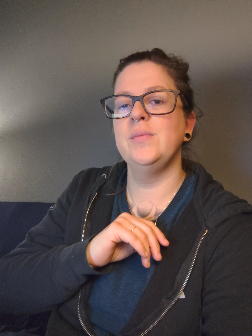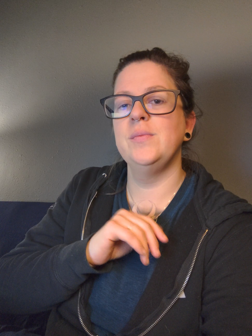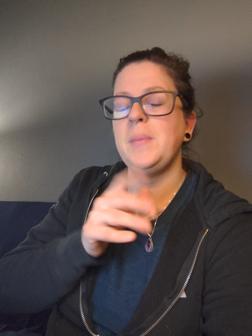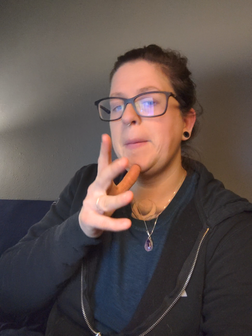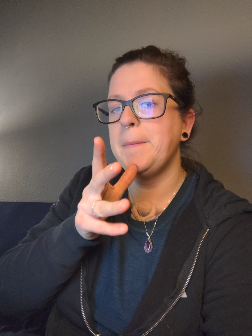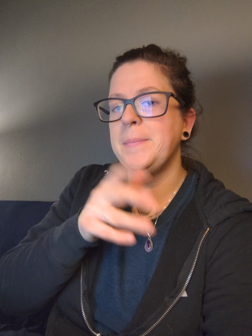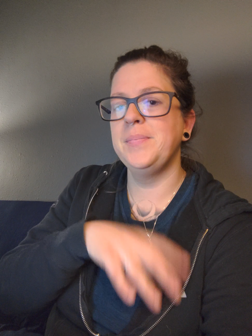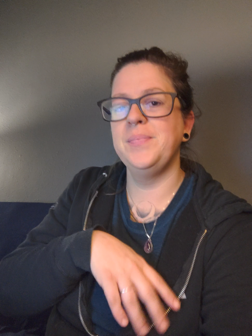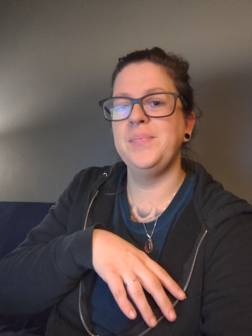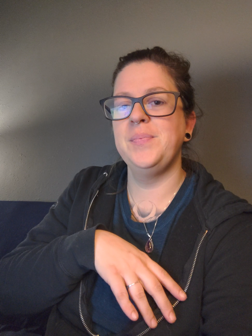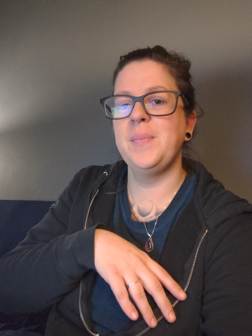mom